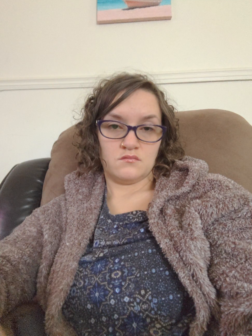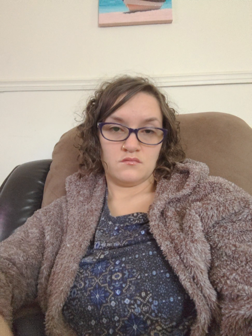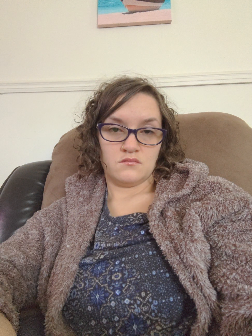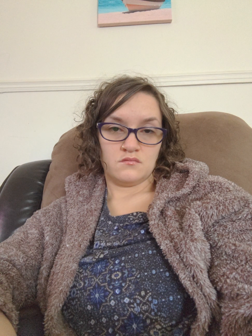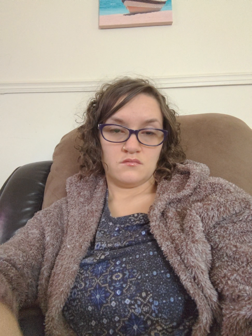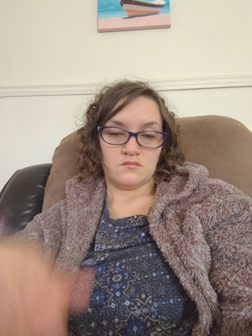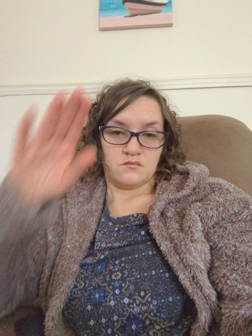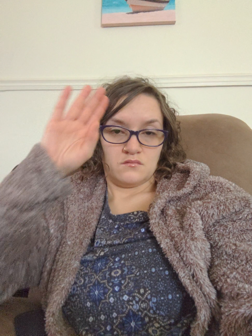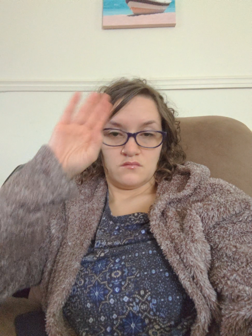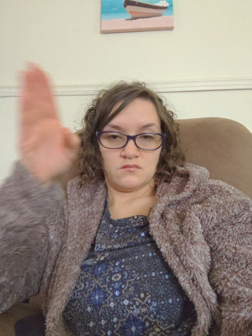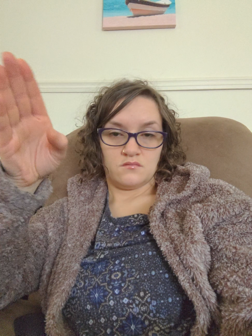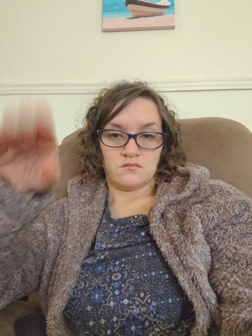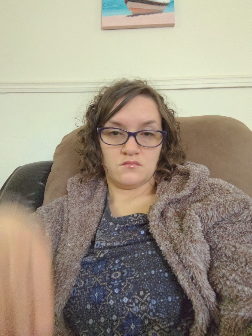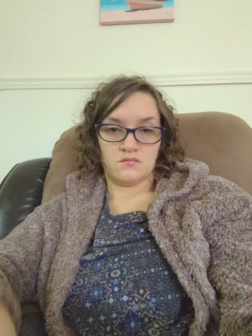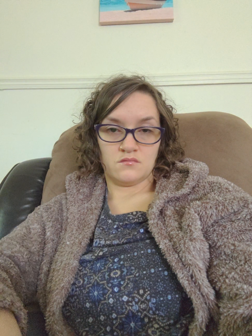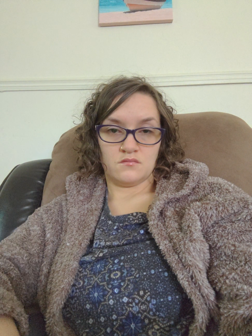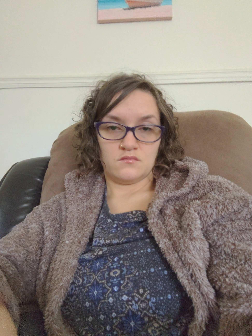hello